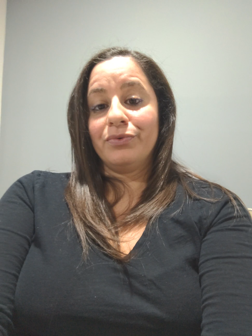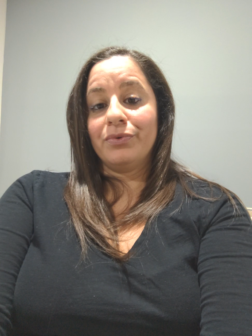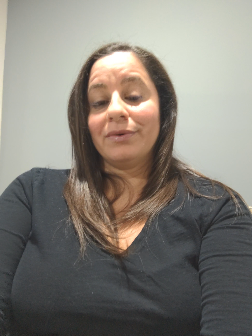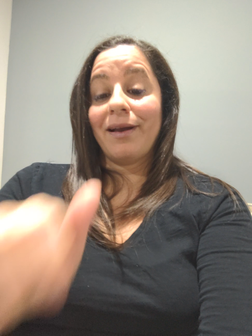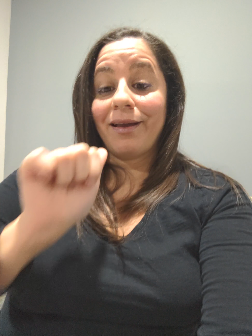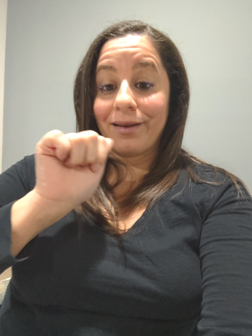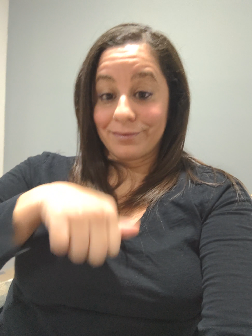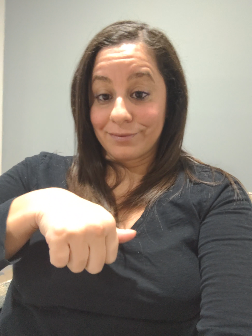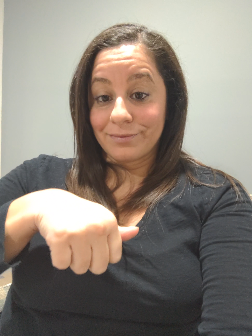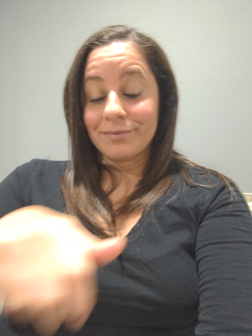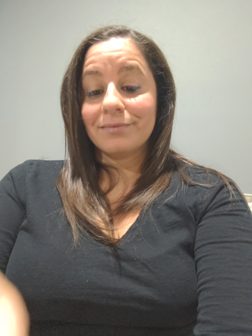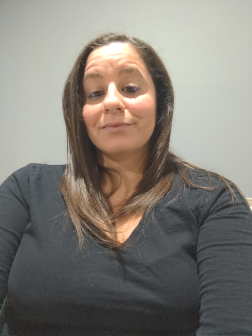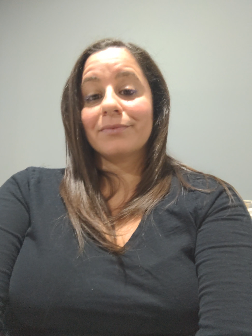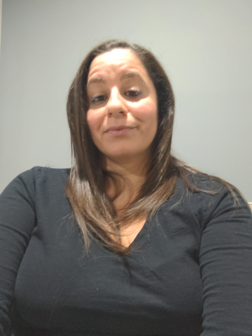can